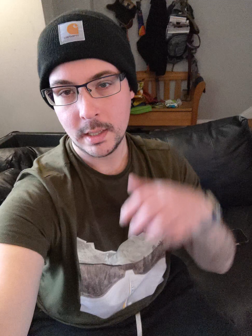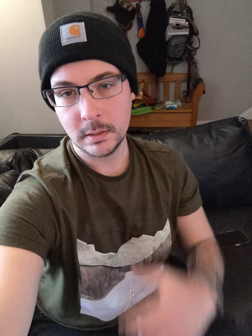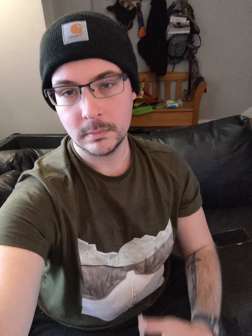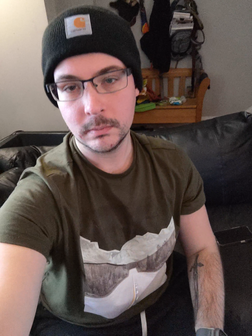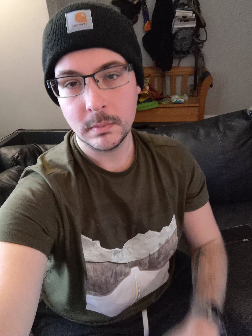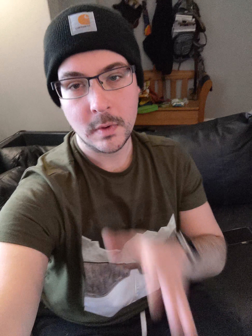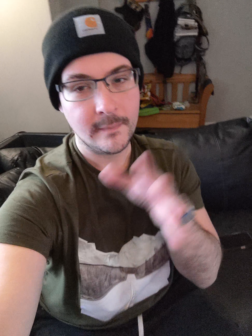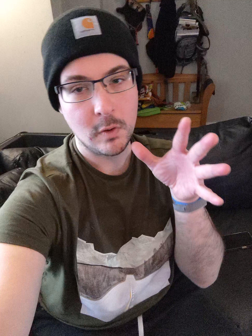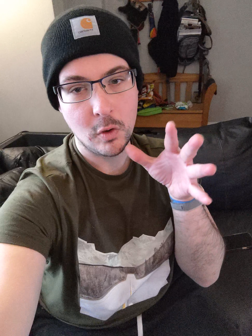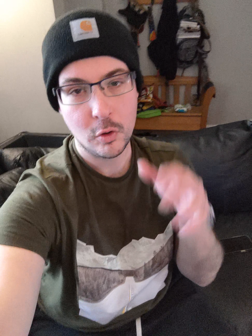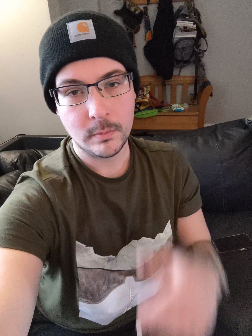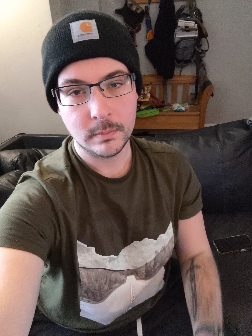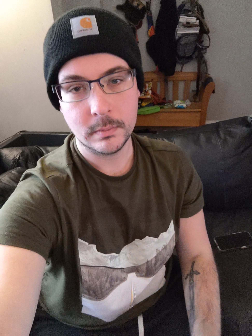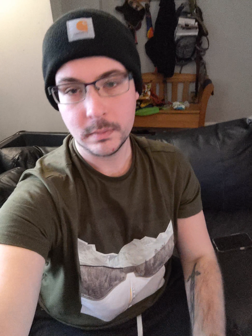farm